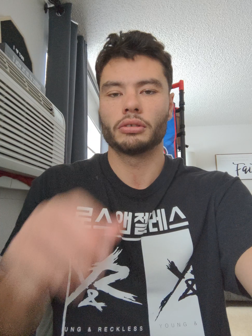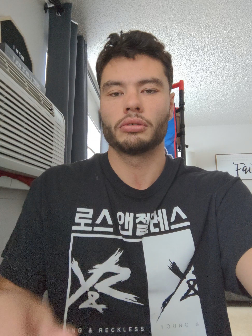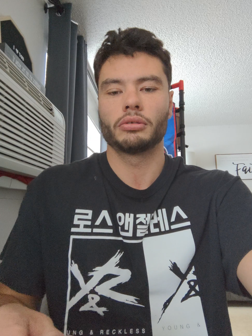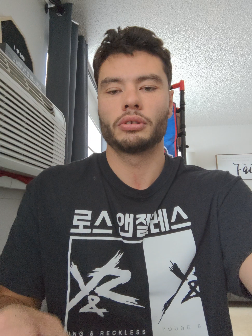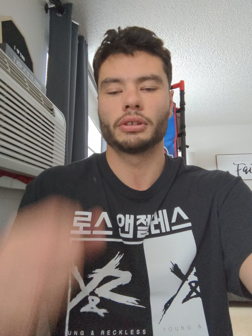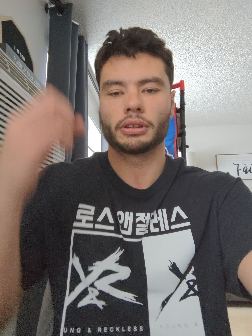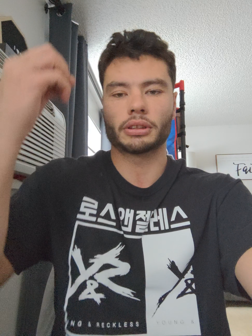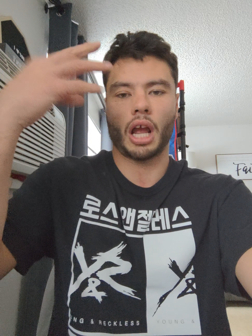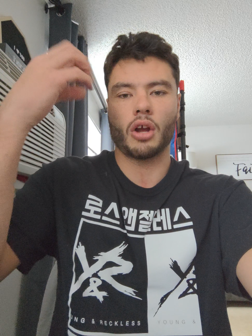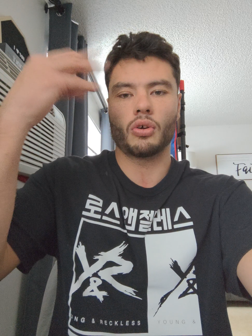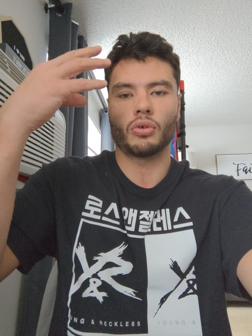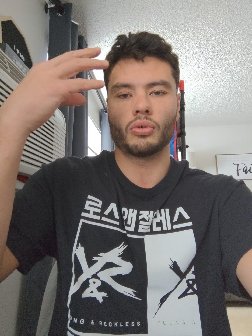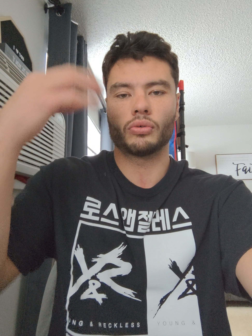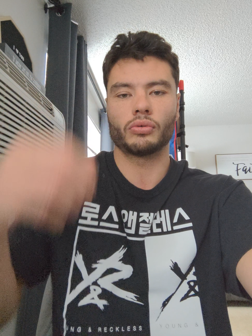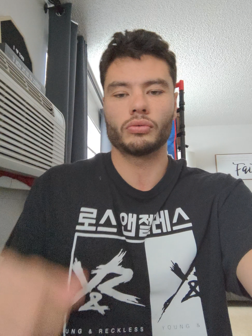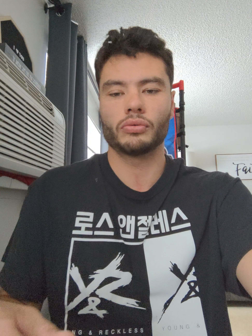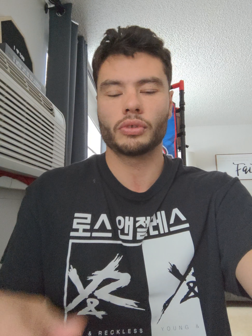shower